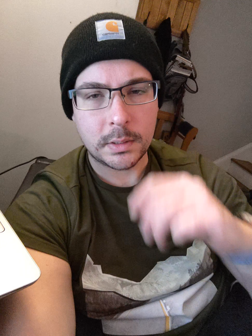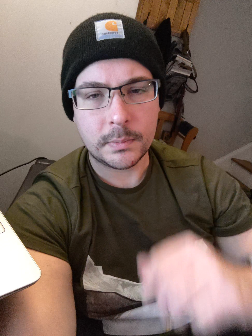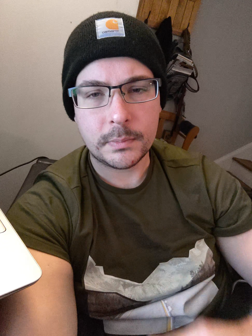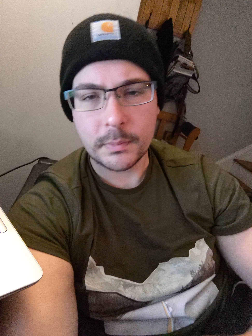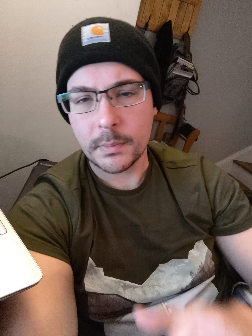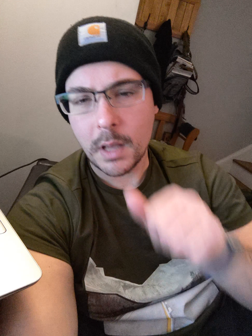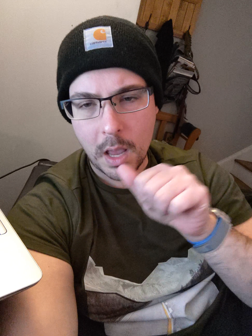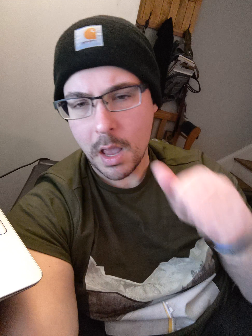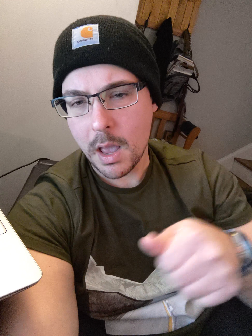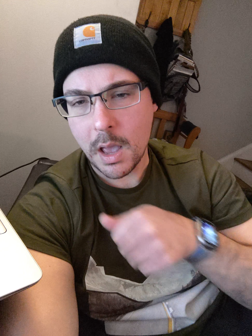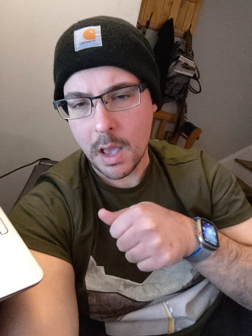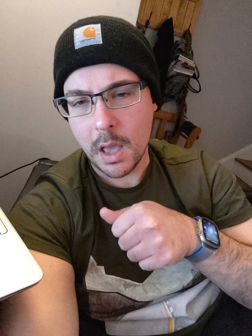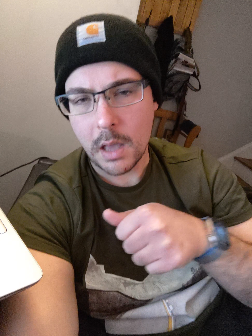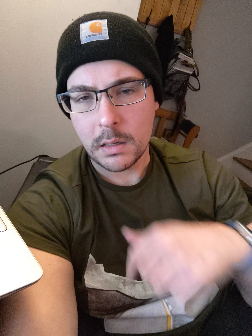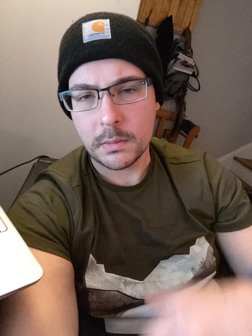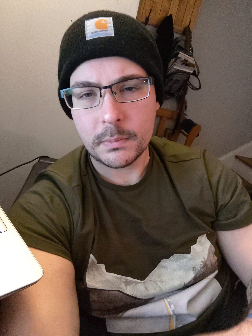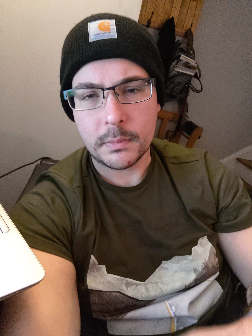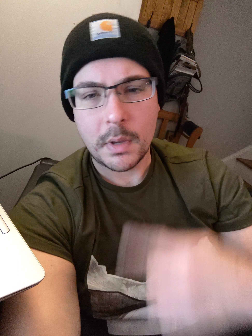hide